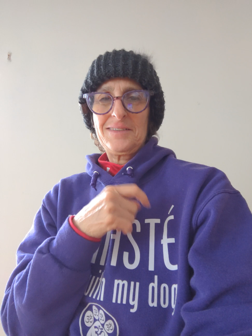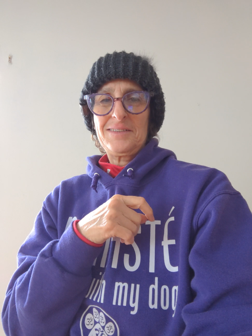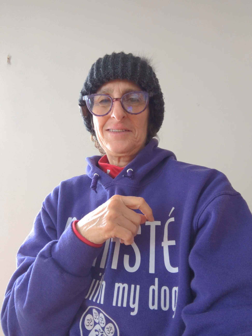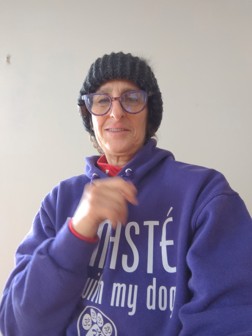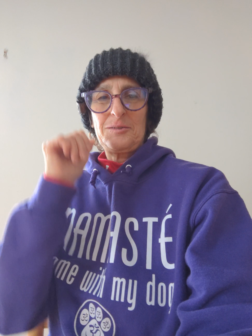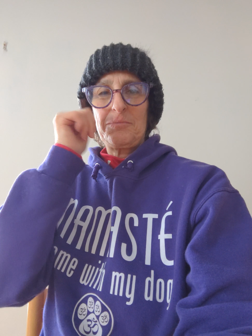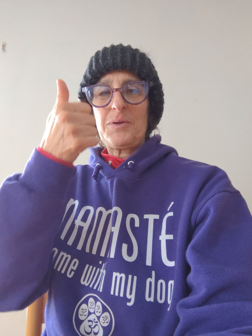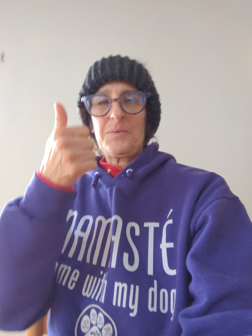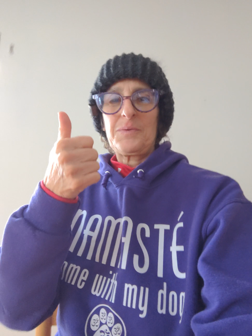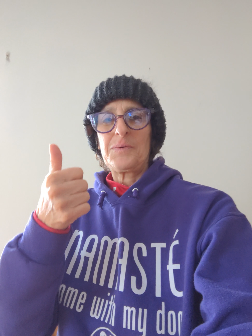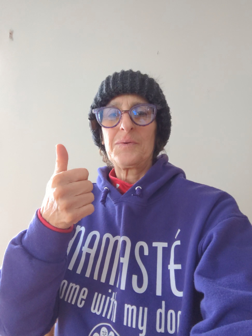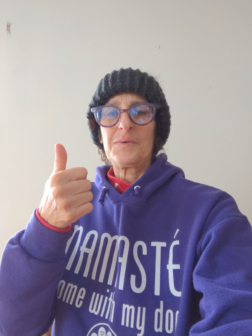tomorrow